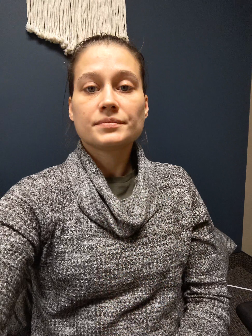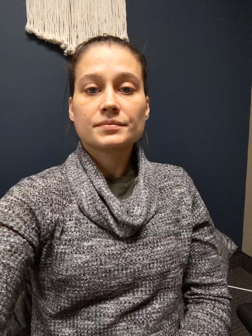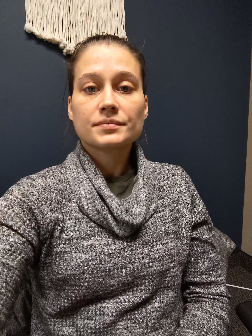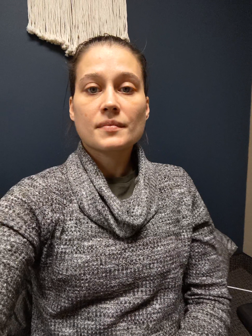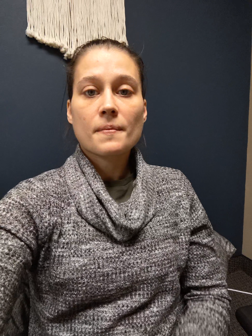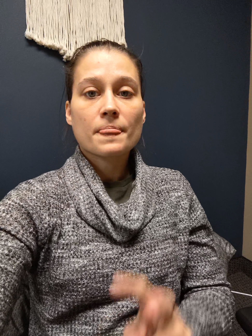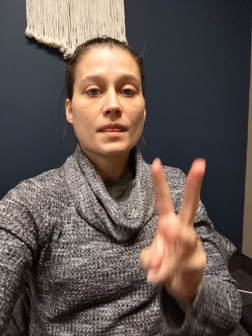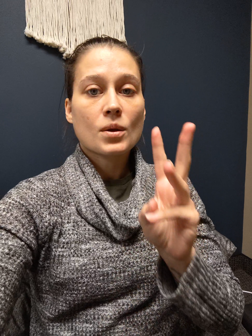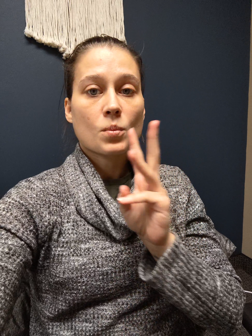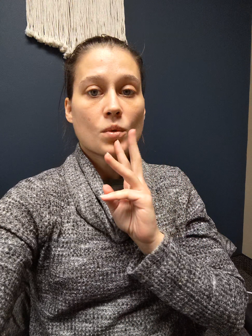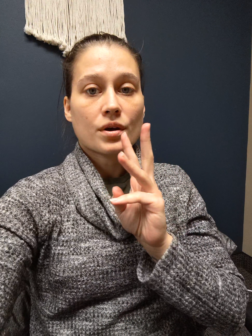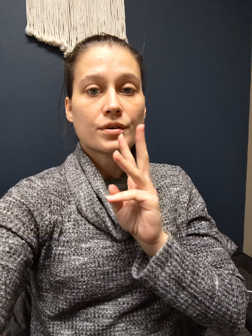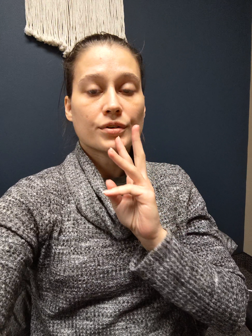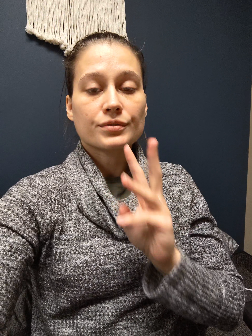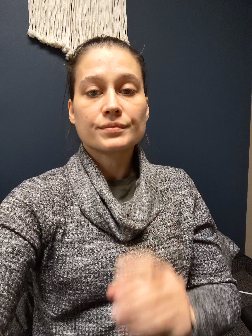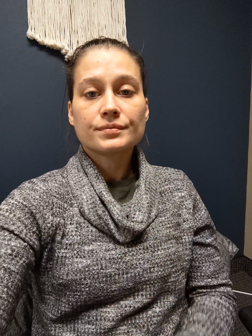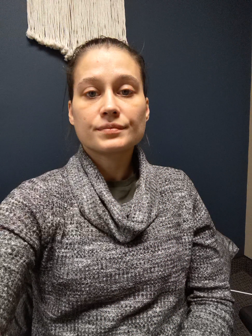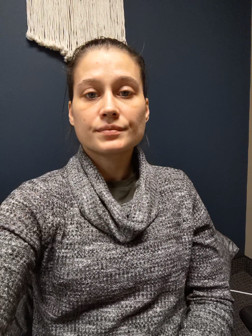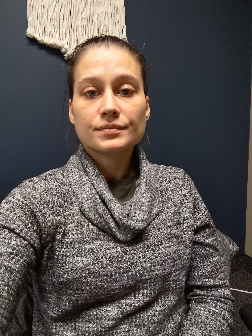water